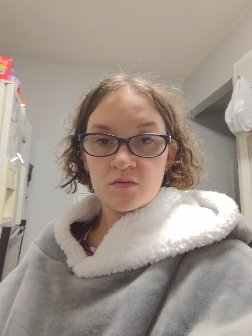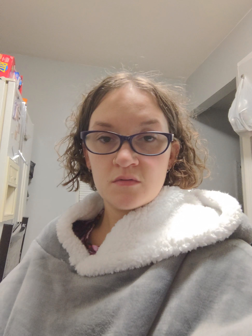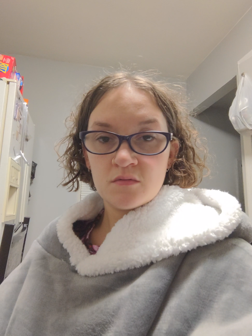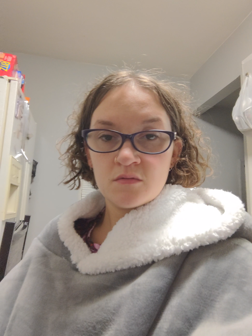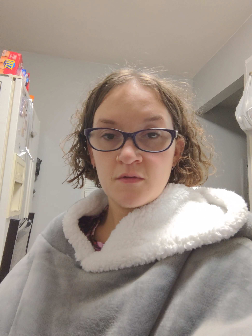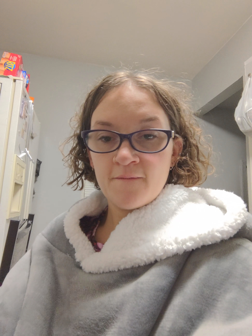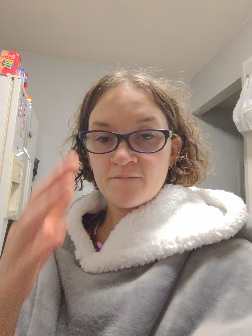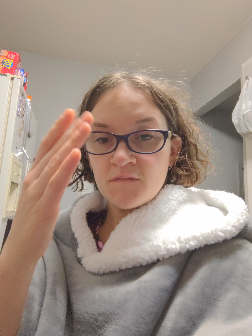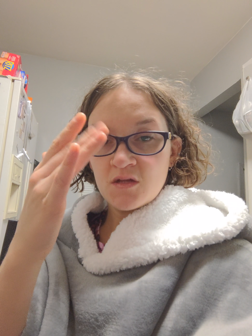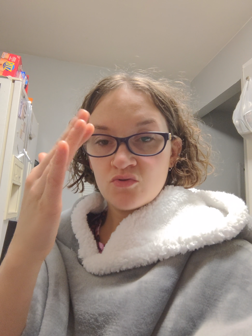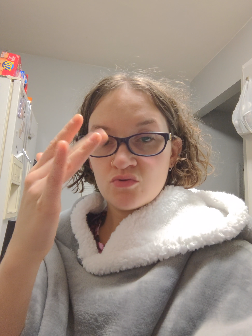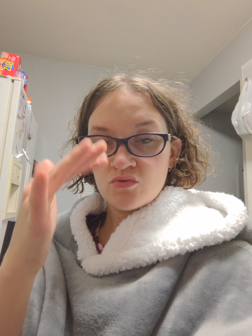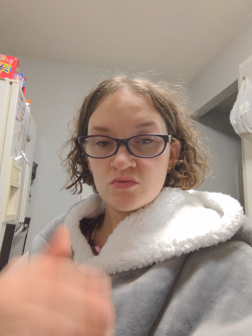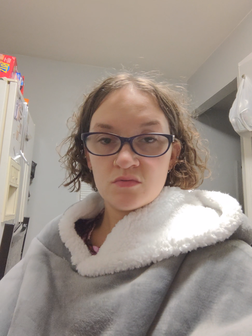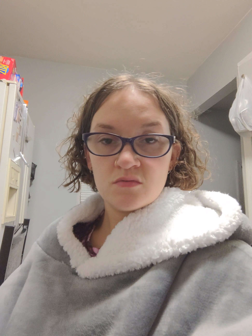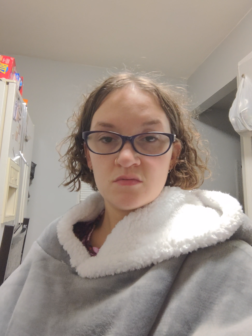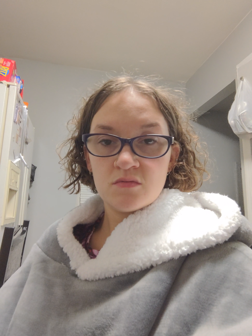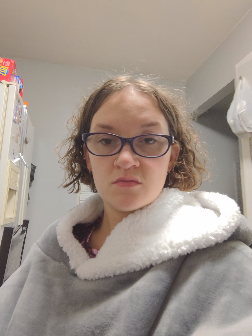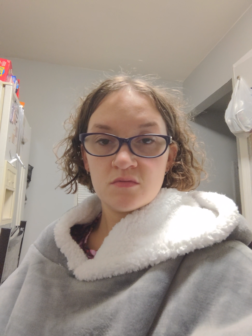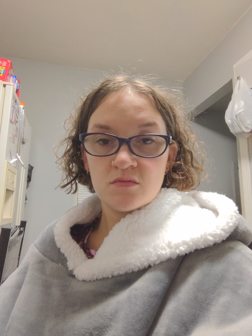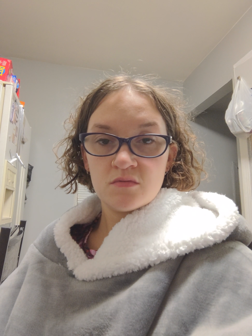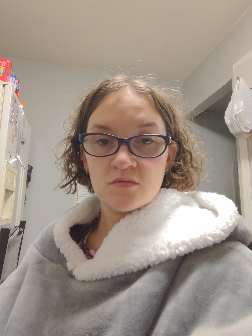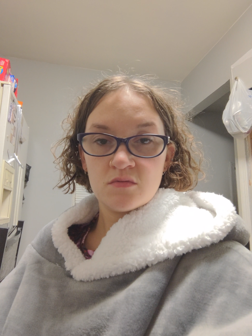finger